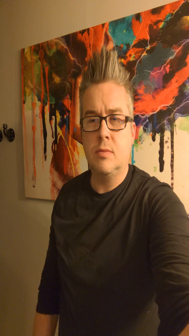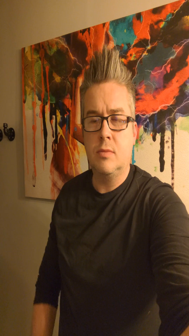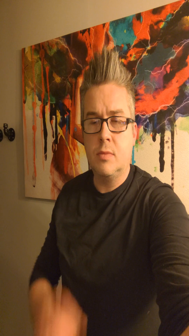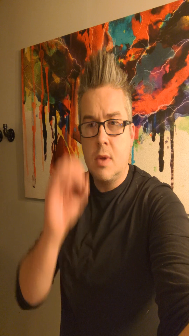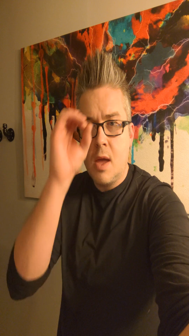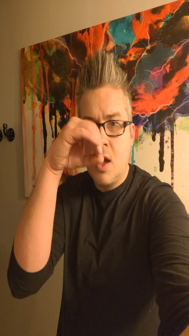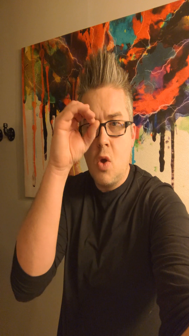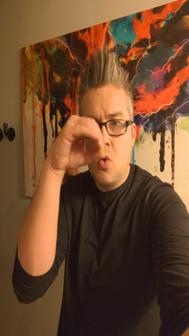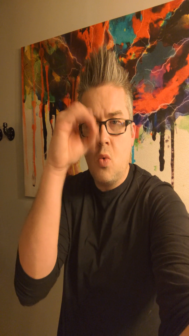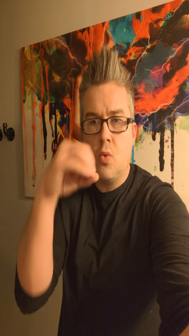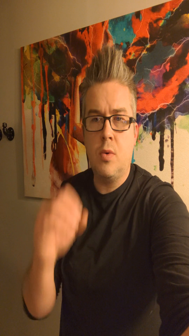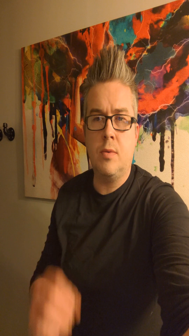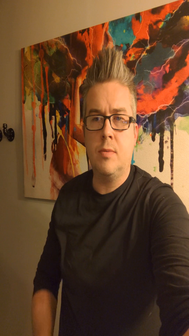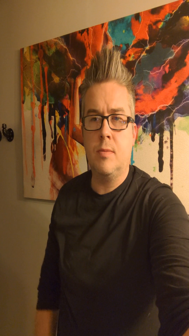owl